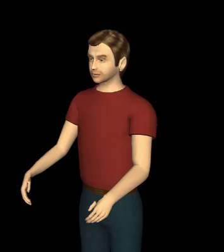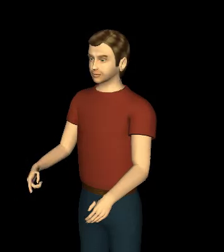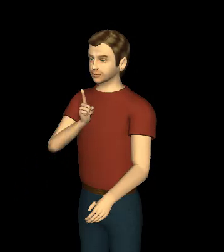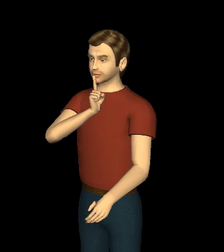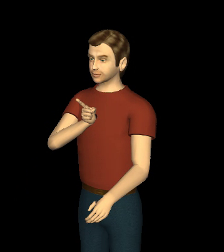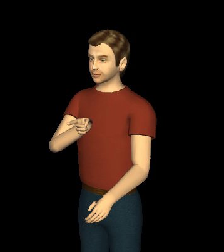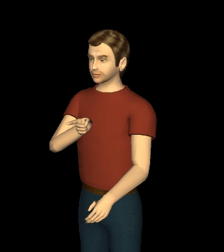طلب